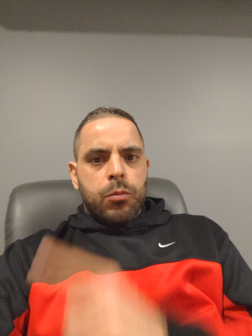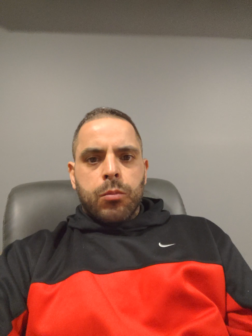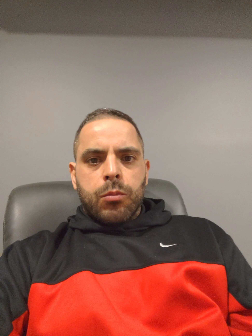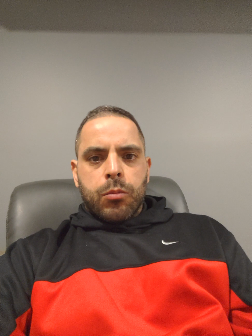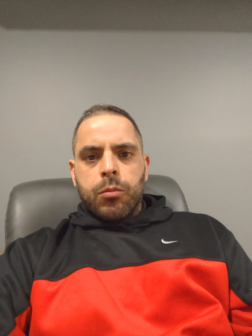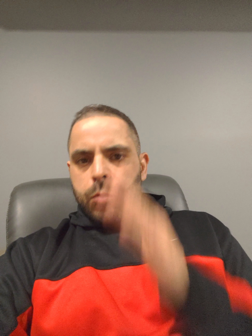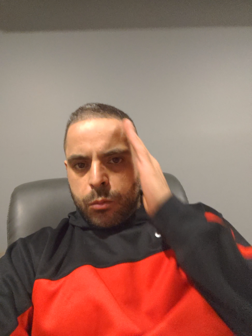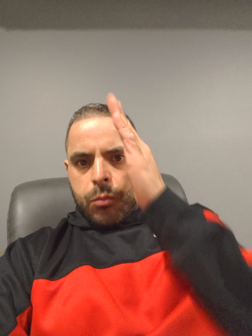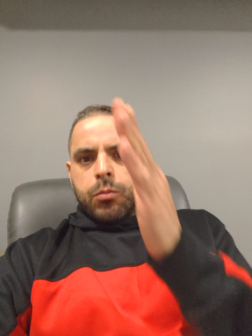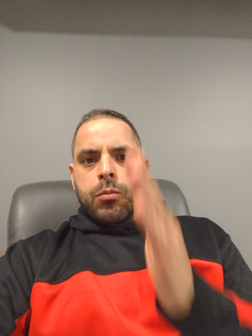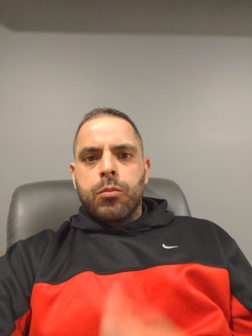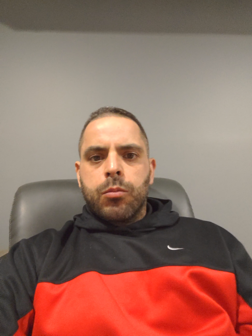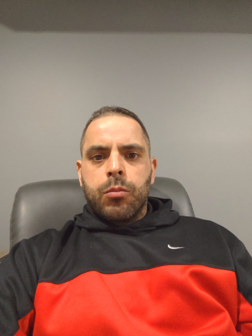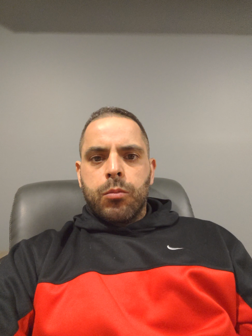will